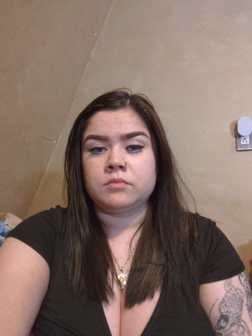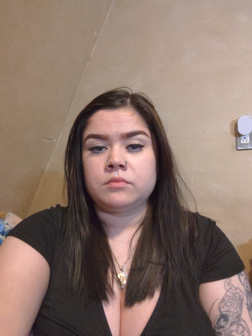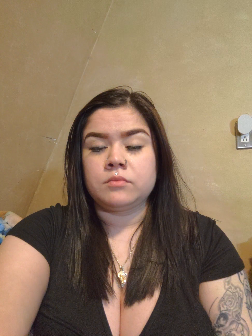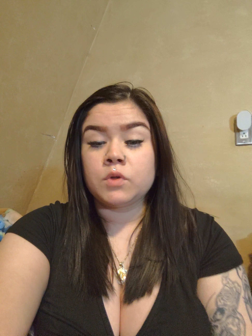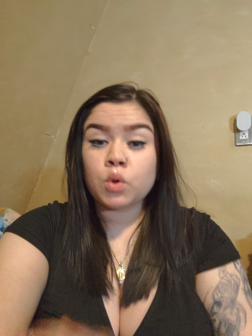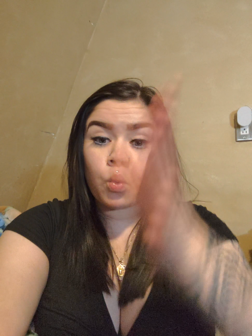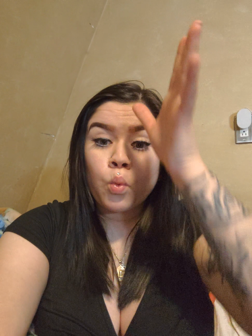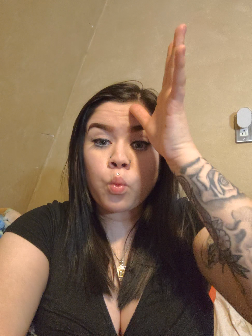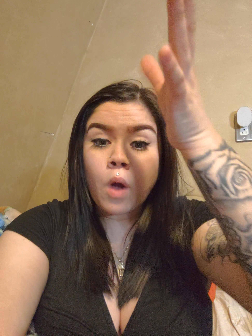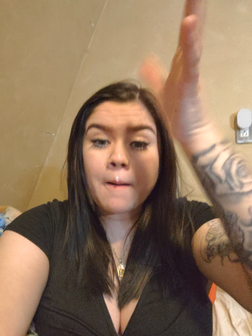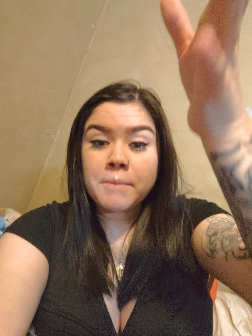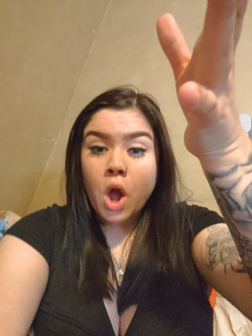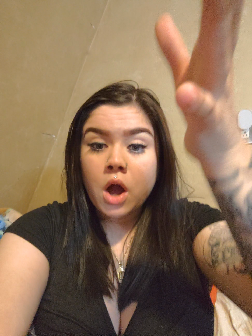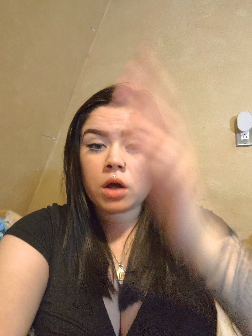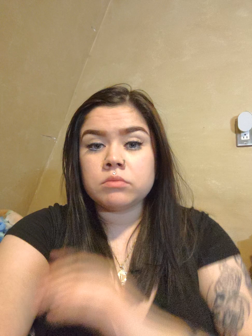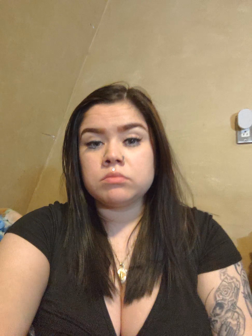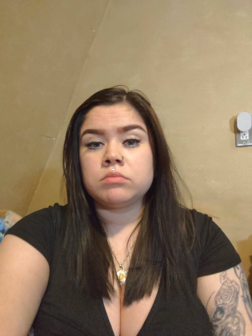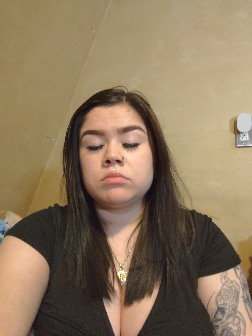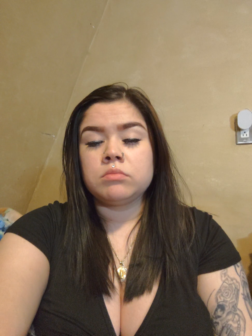grandpa